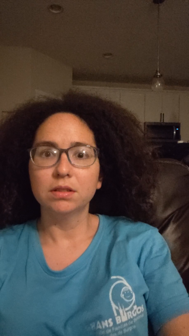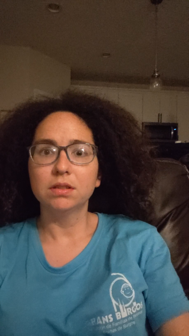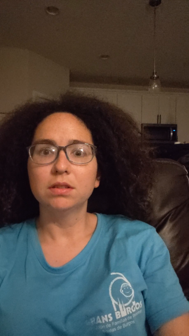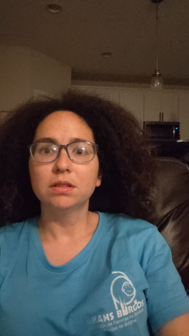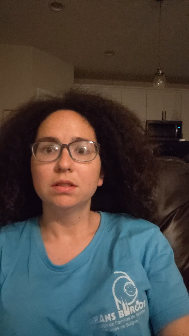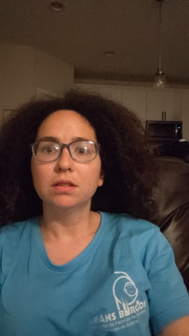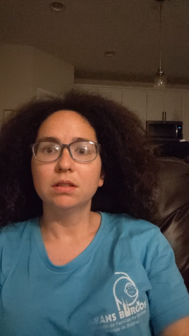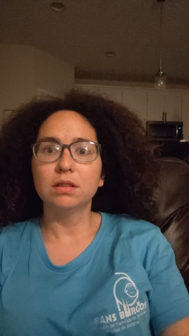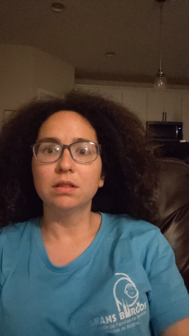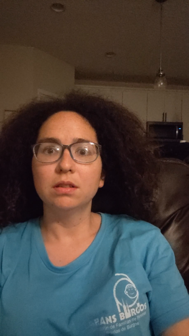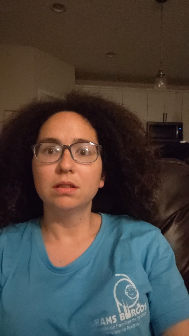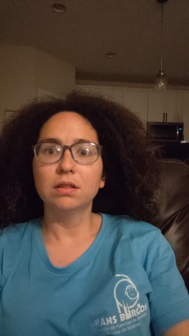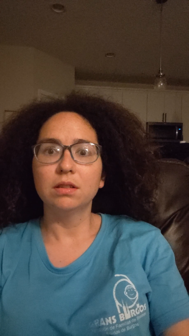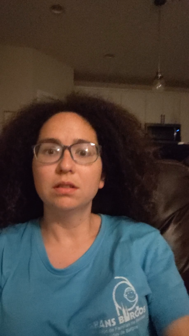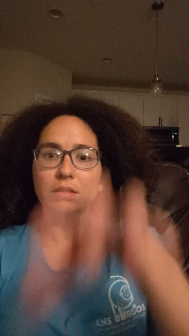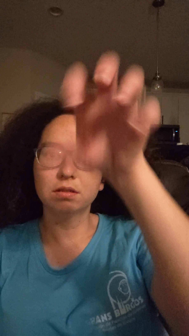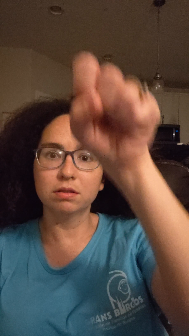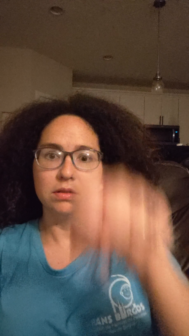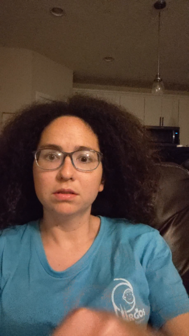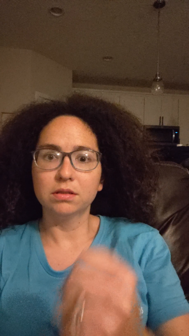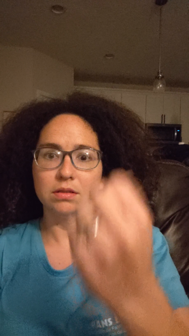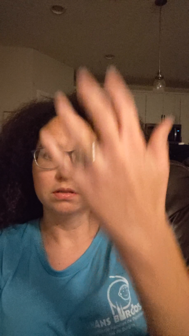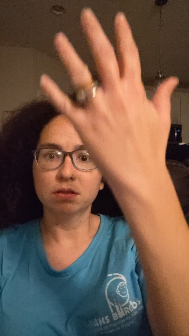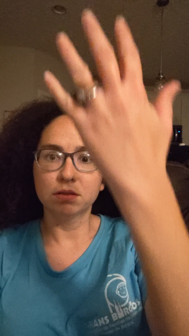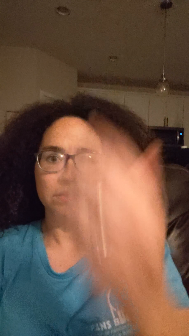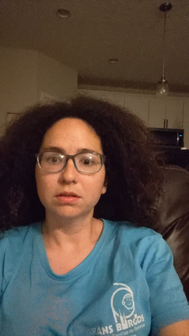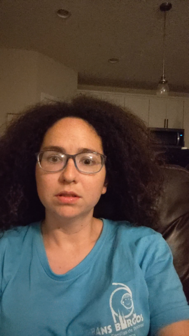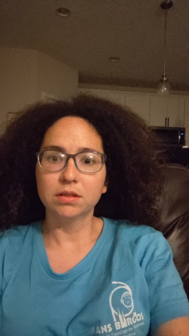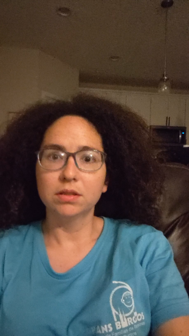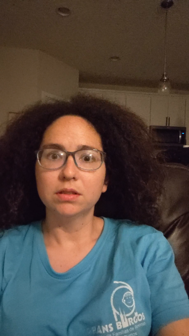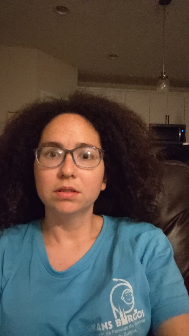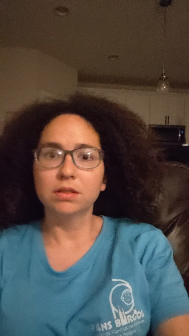gloves